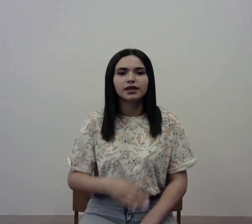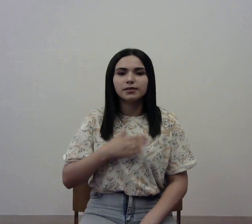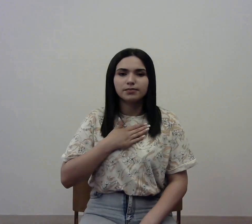mən